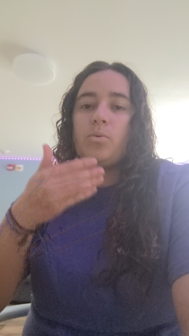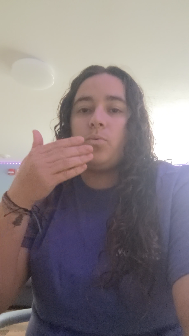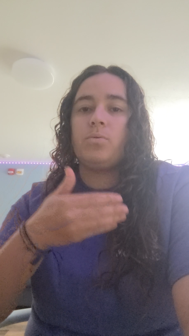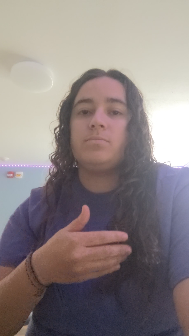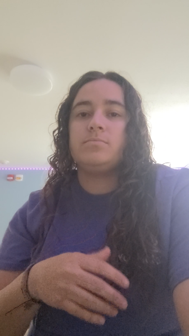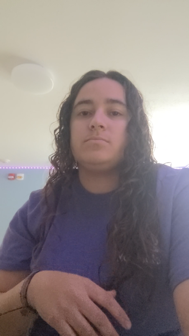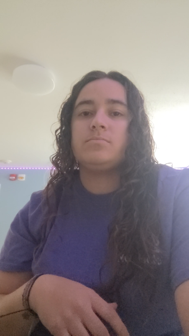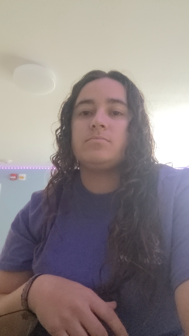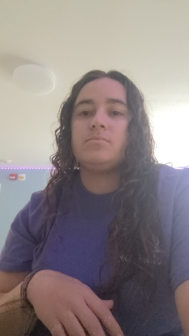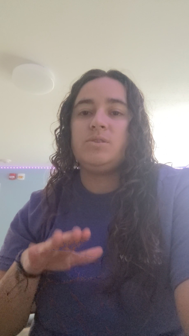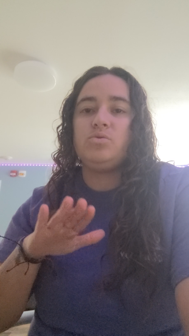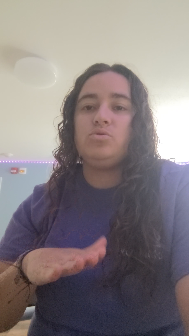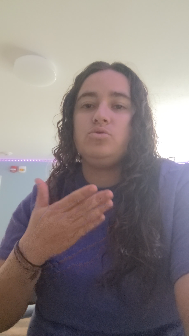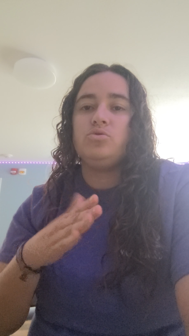cook